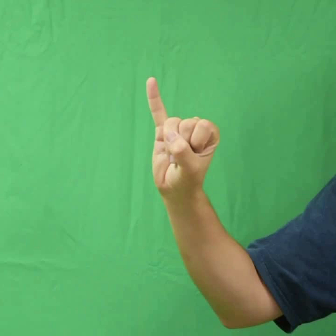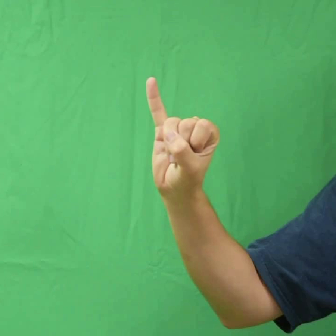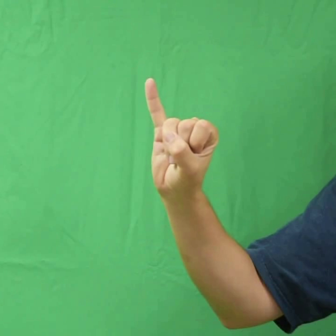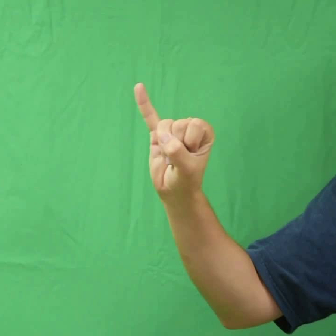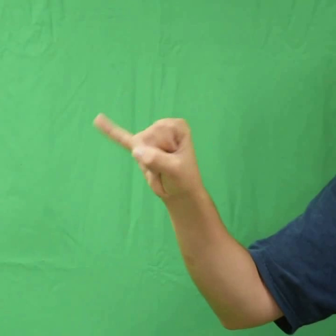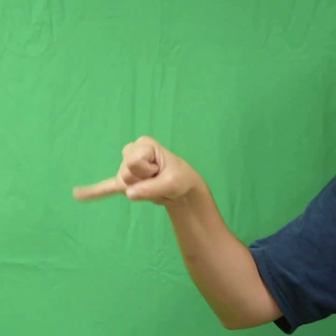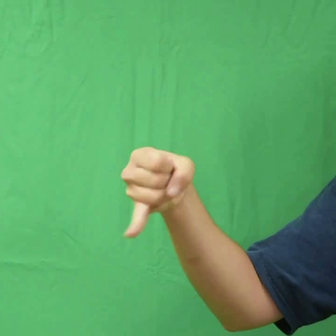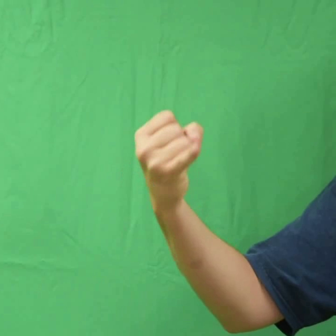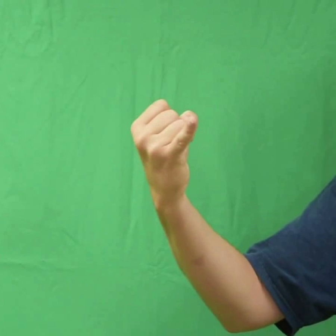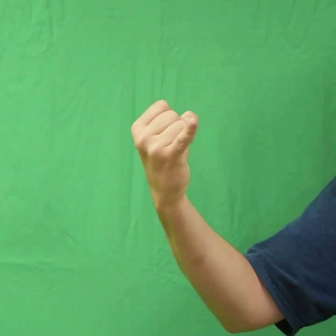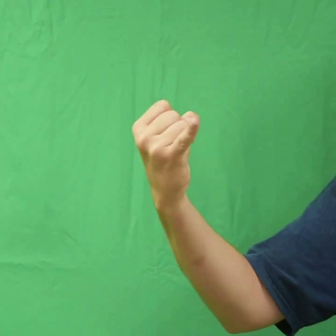J